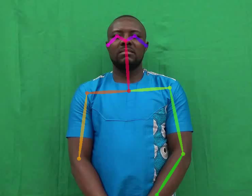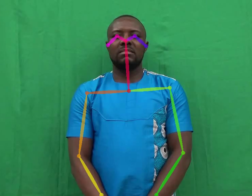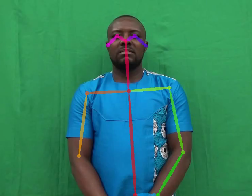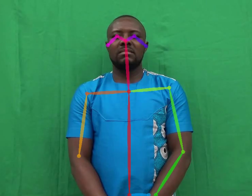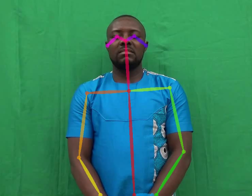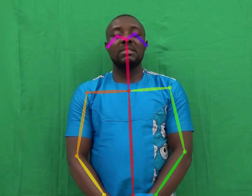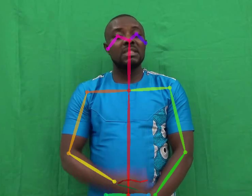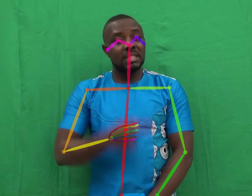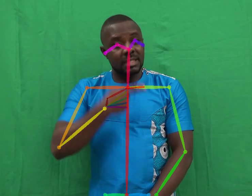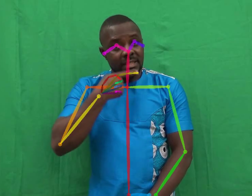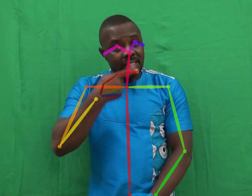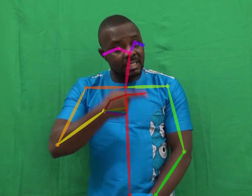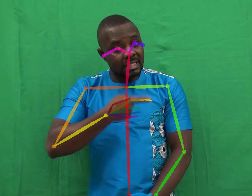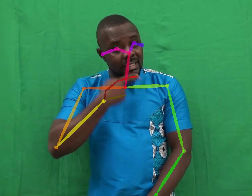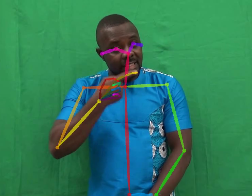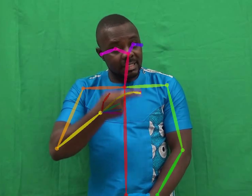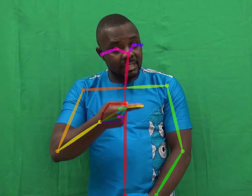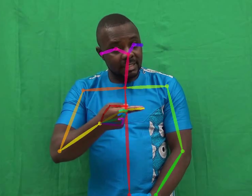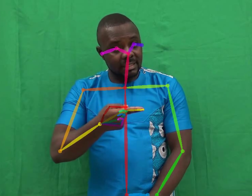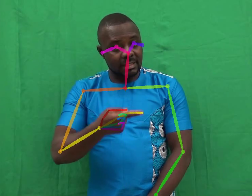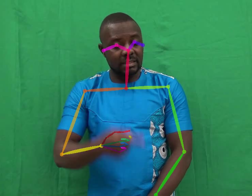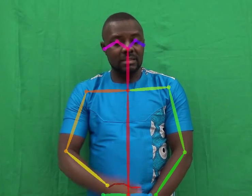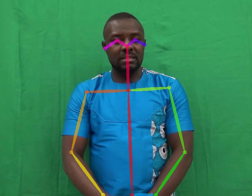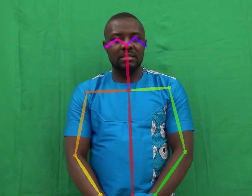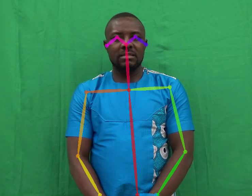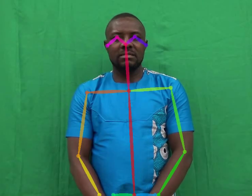say